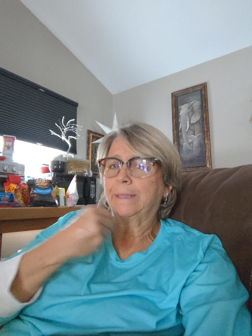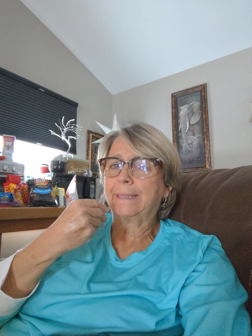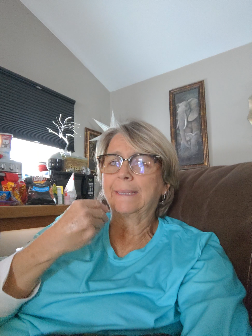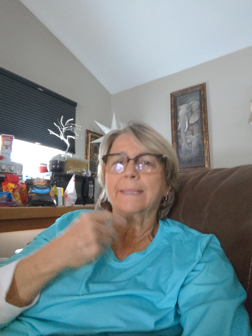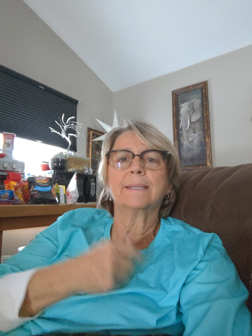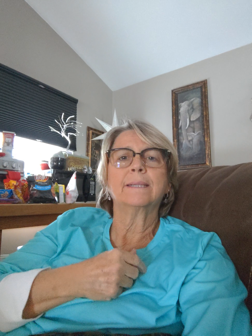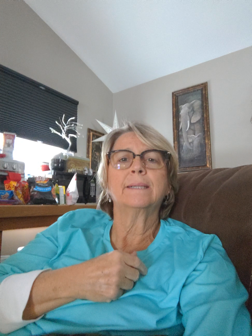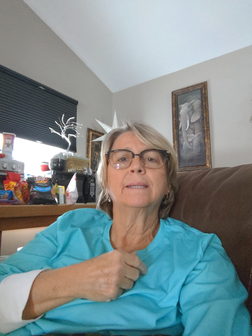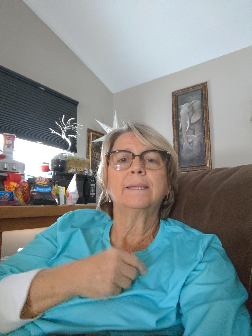pretty